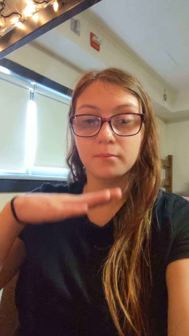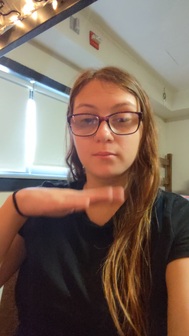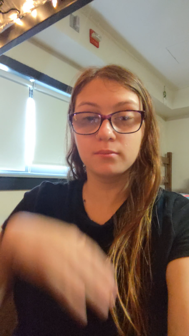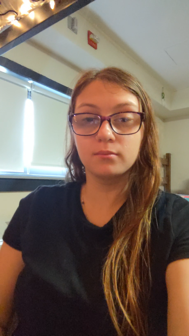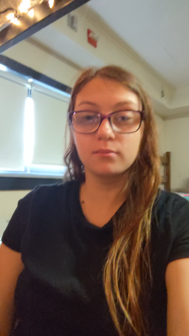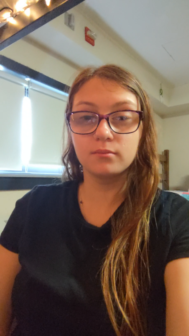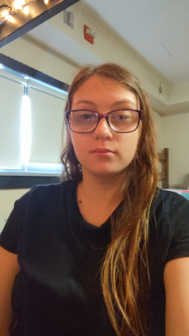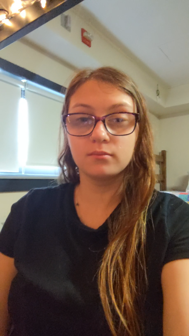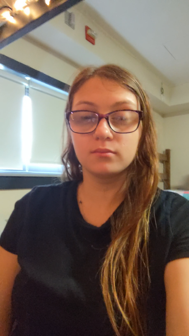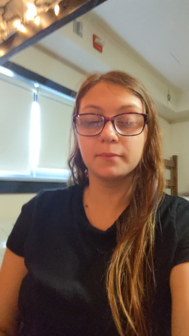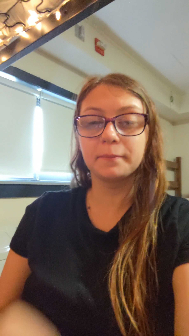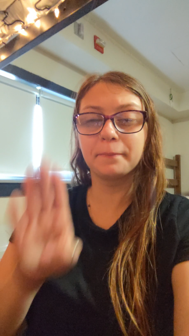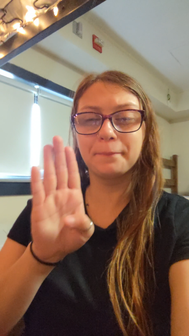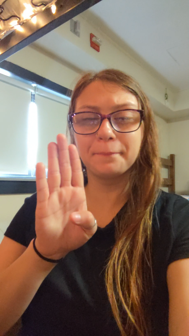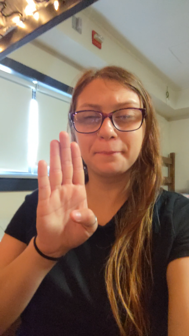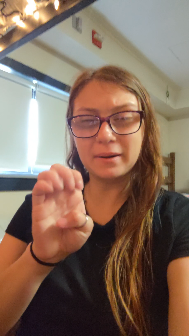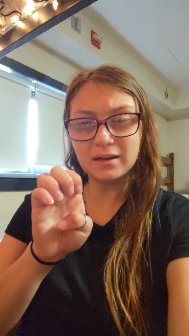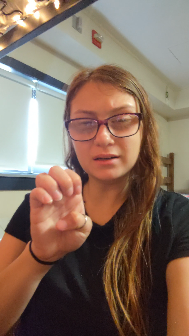be